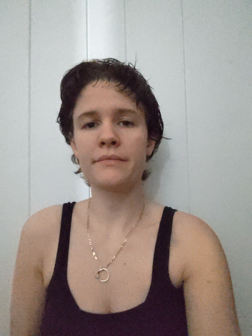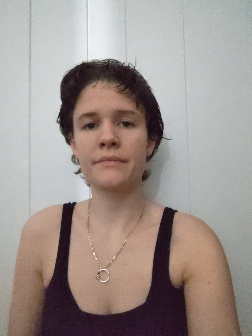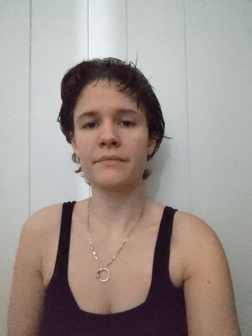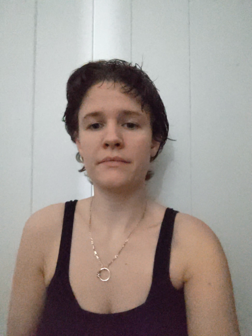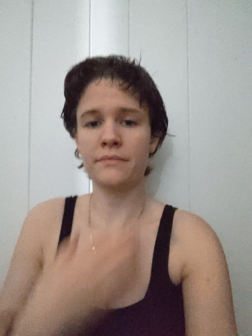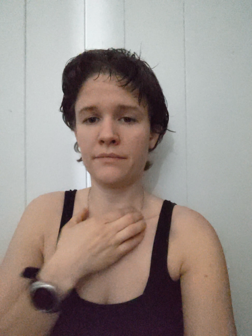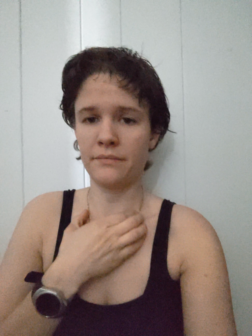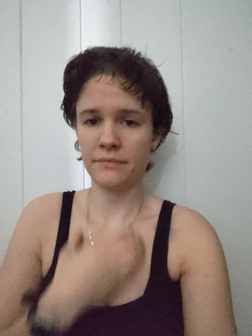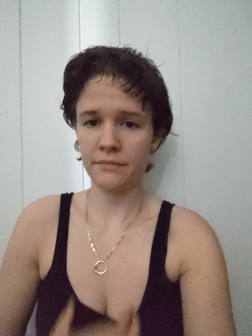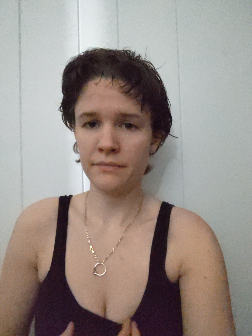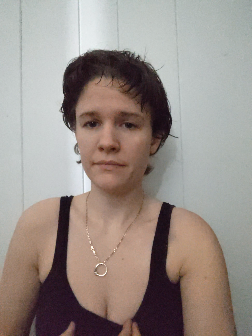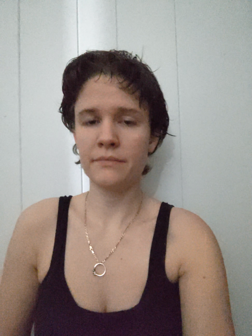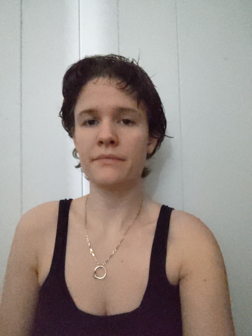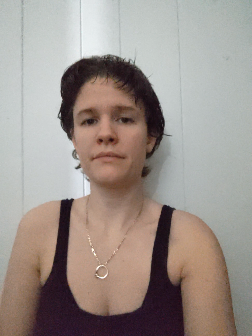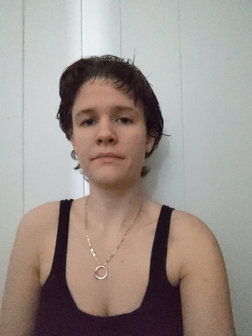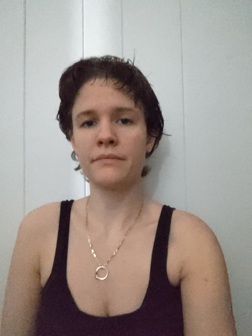hungry